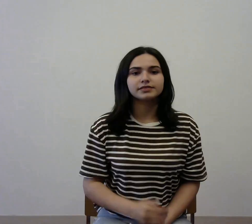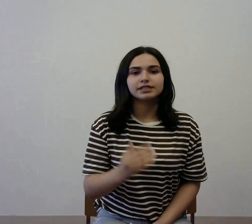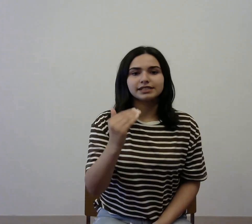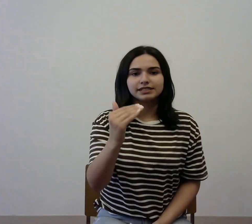siz